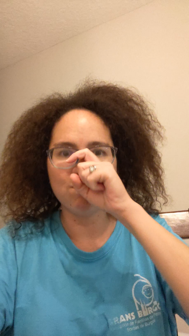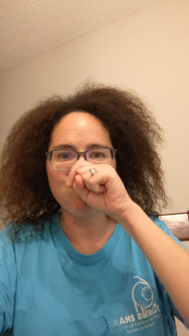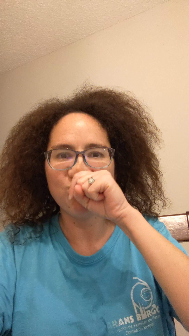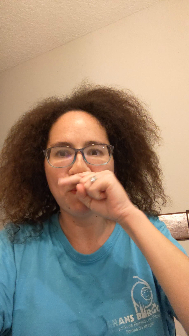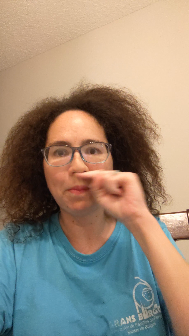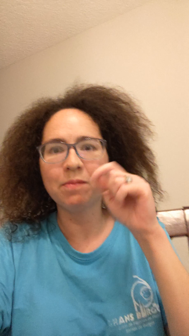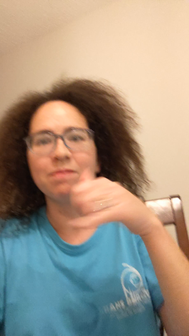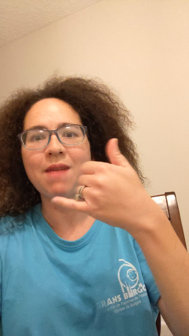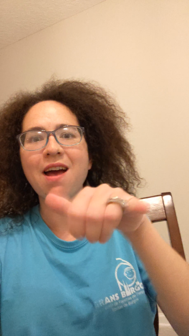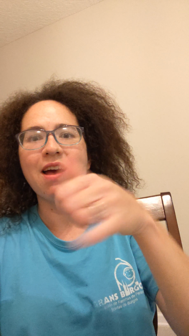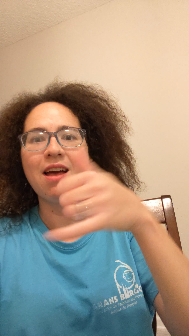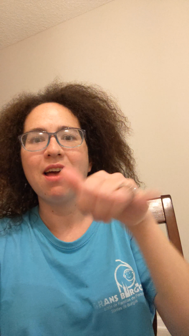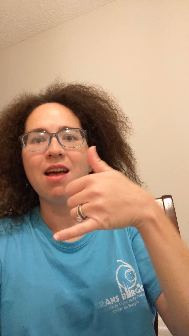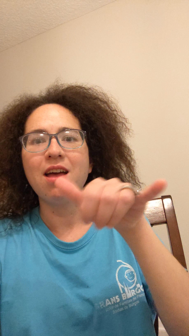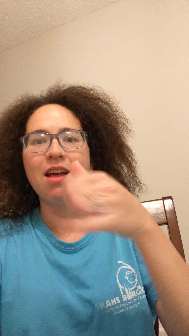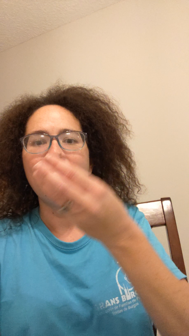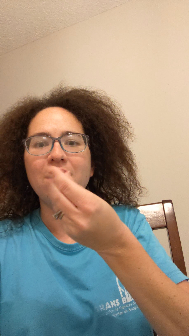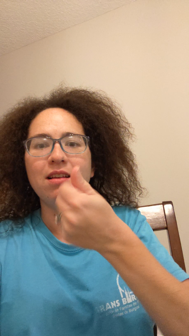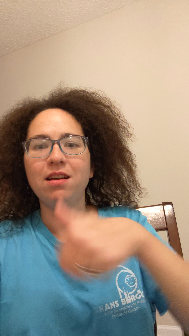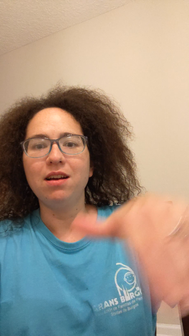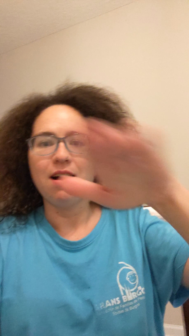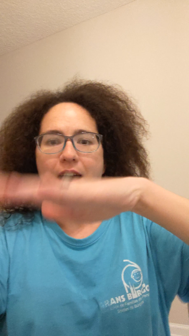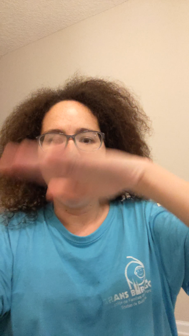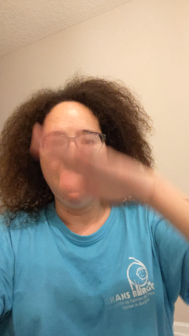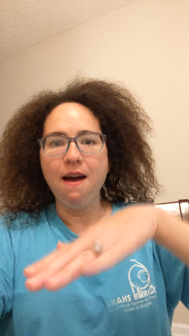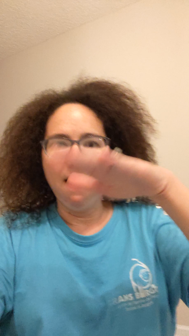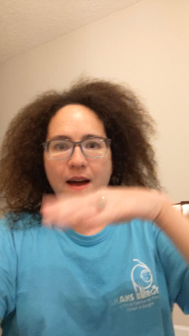playground